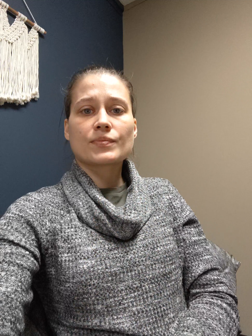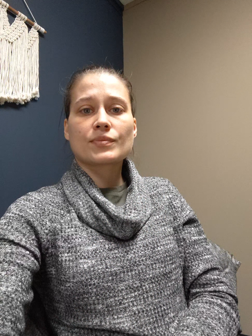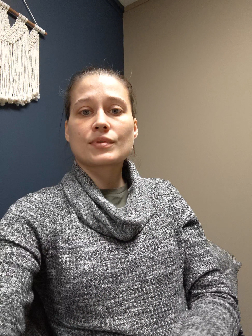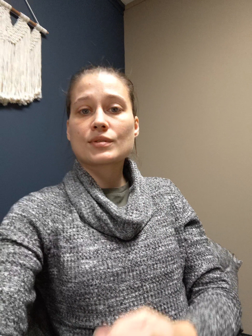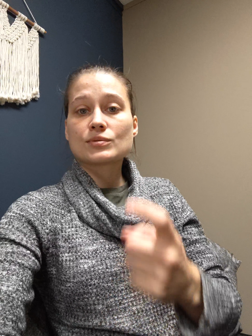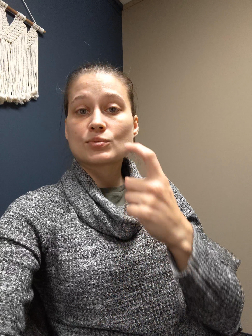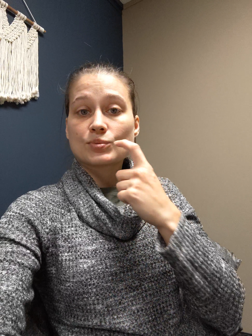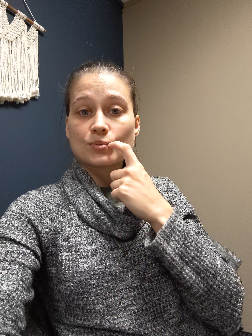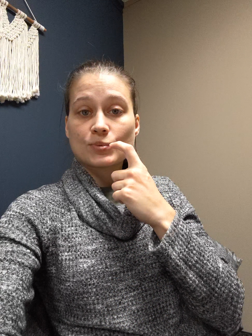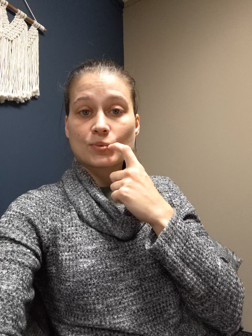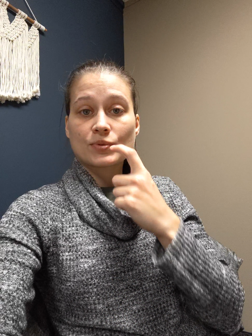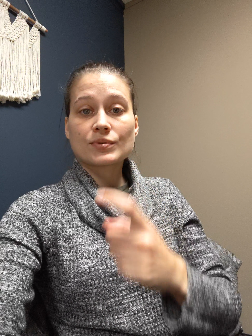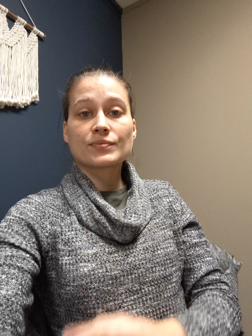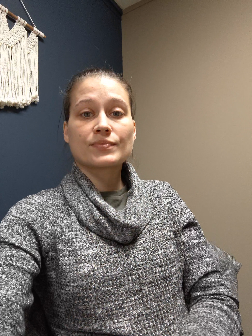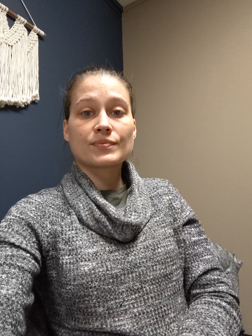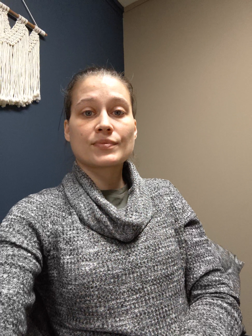tooth